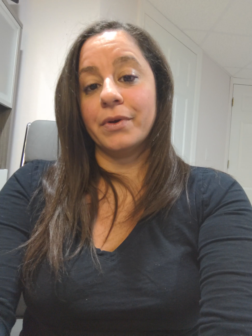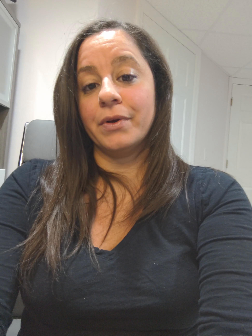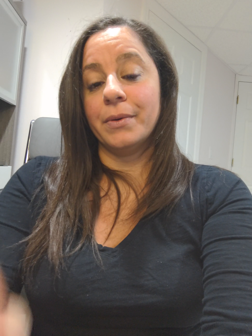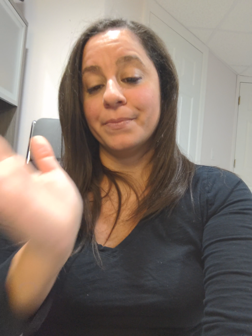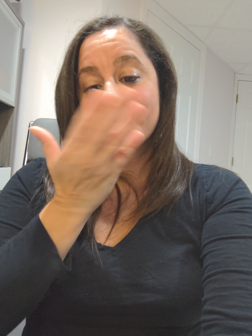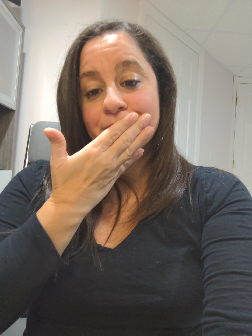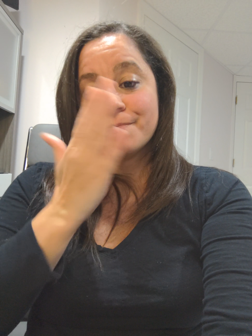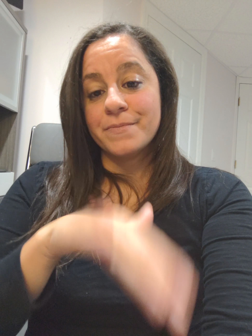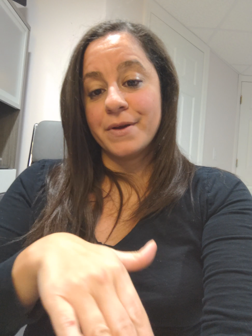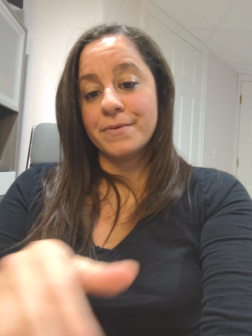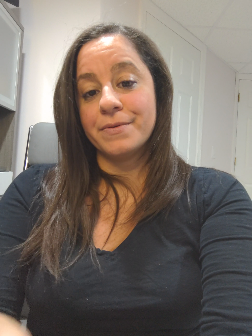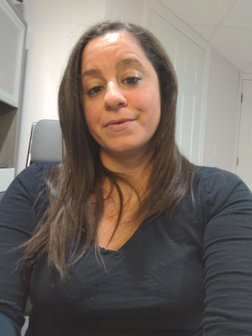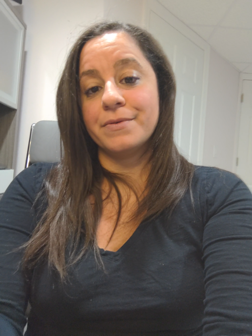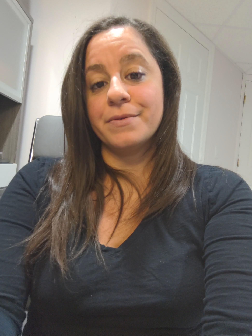bad